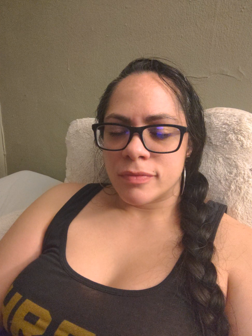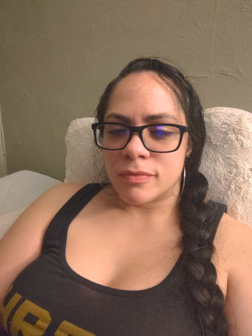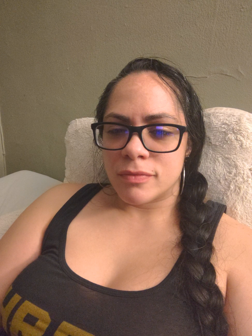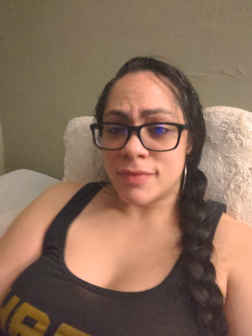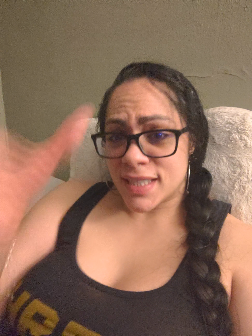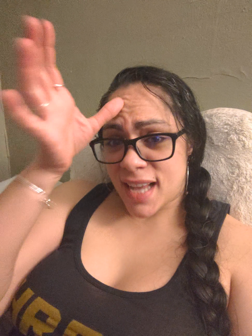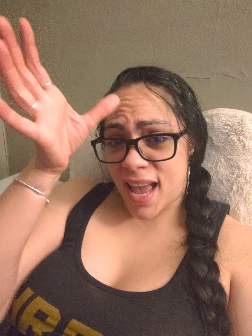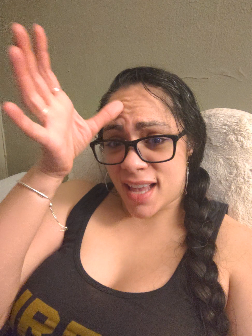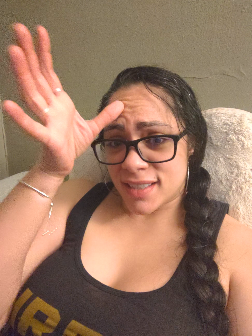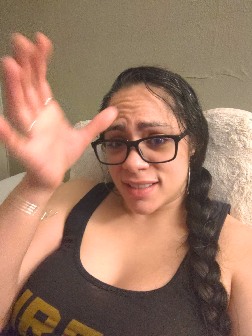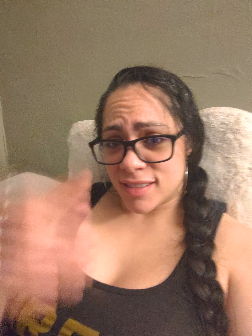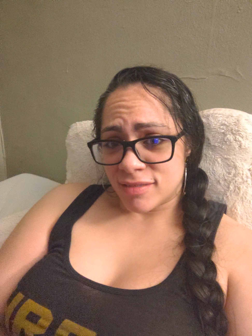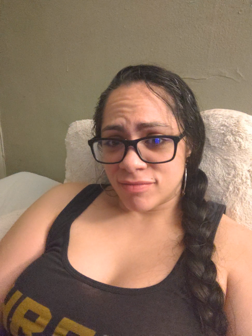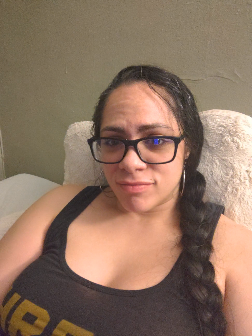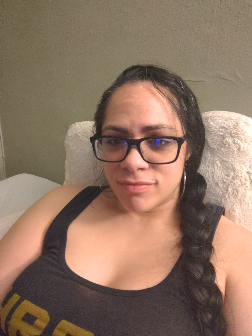dad